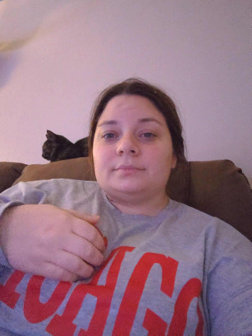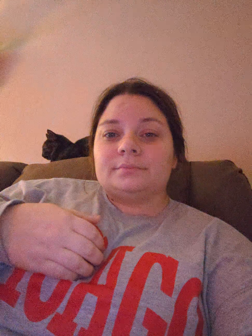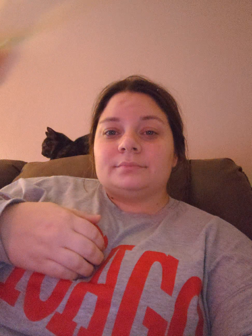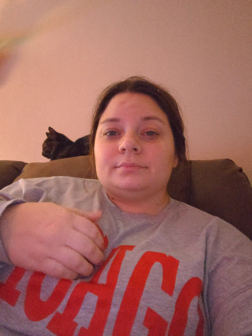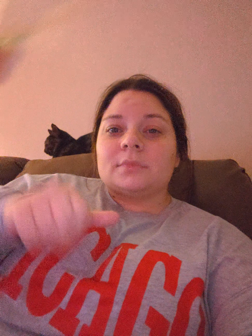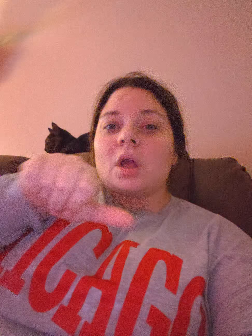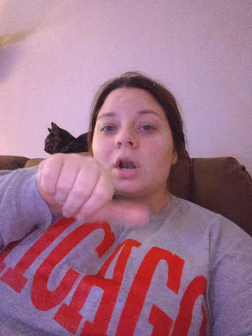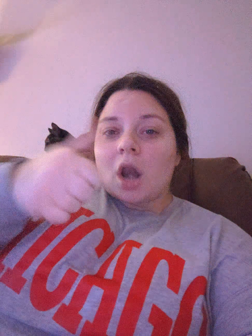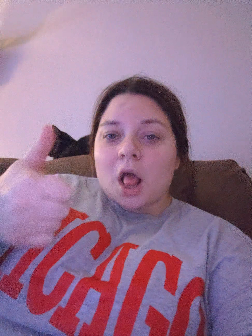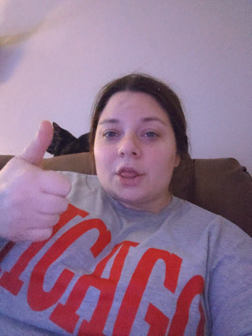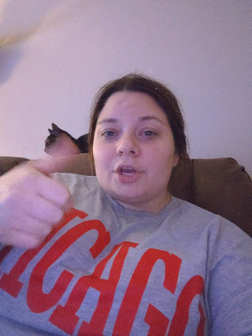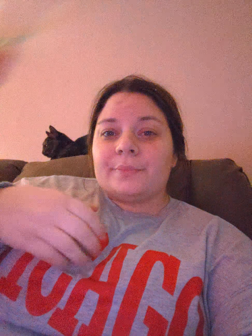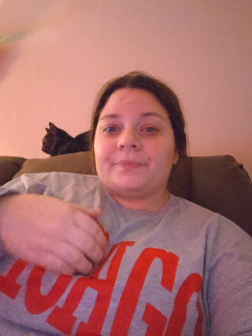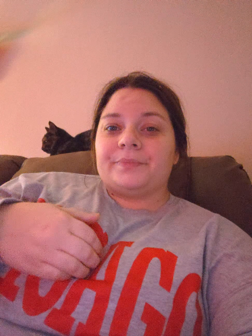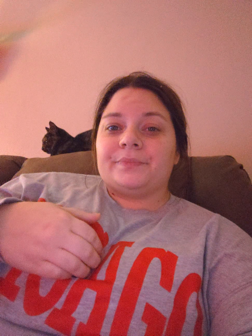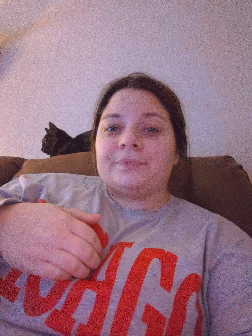another